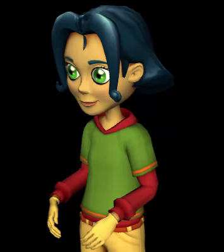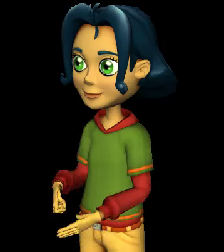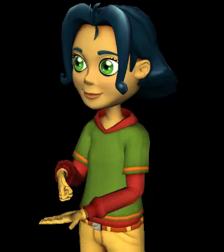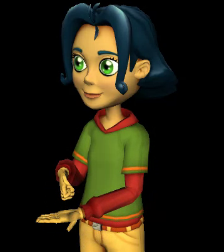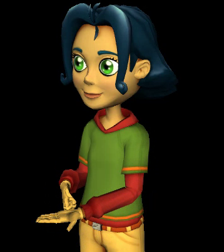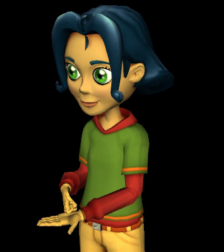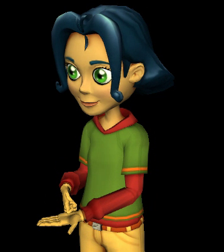يشتري